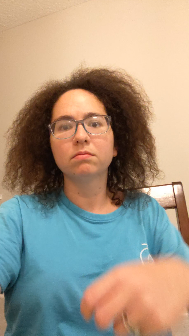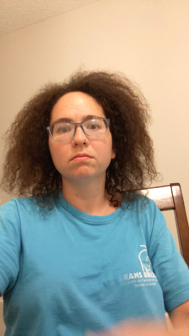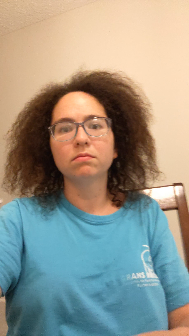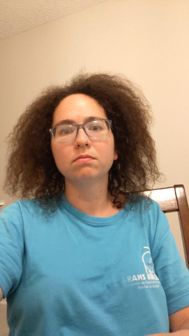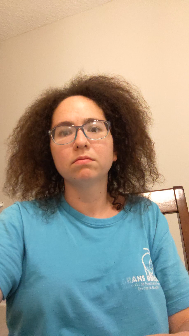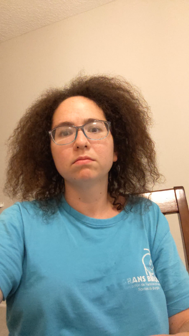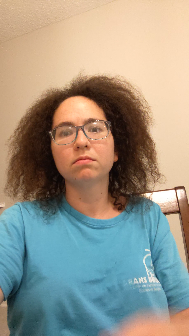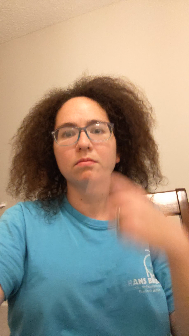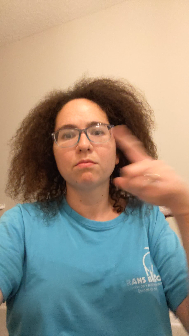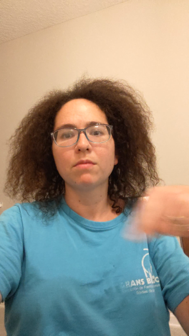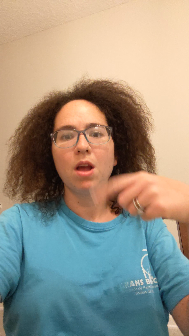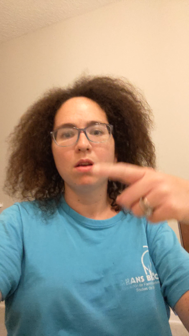about